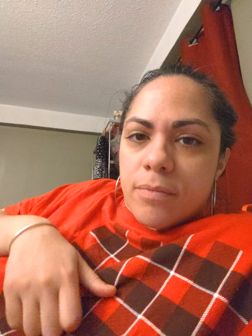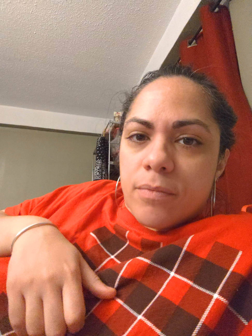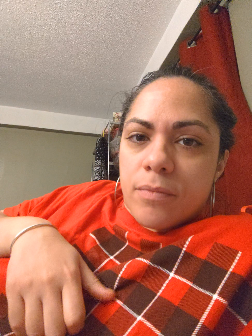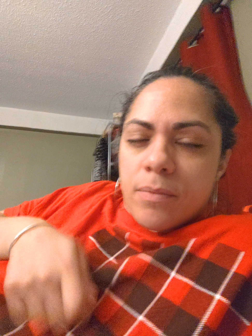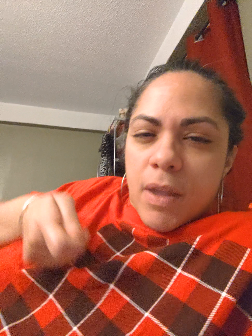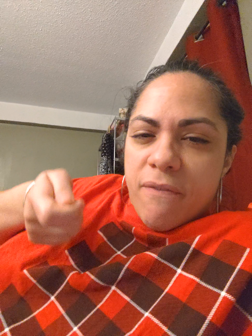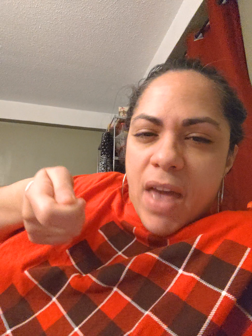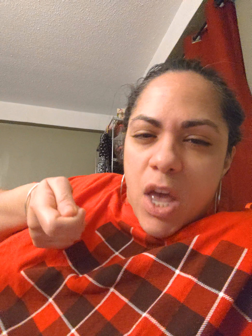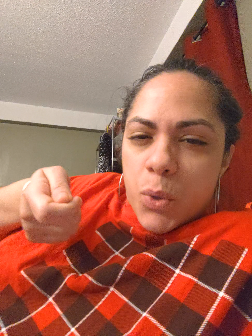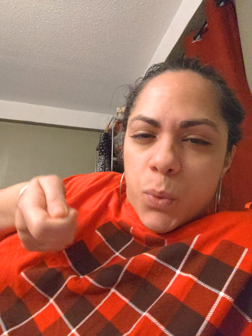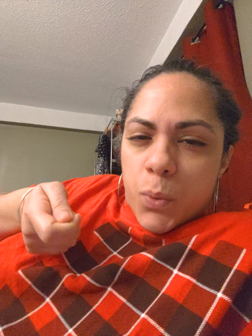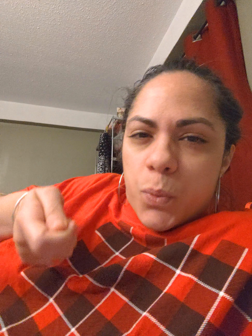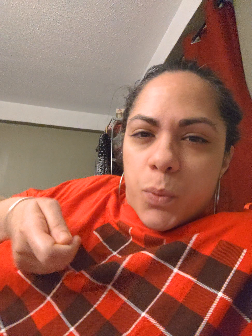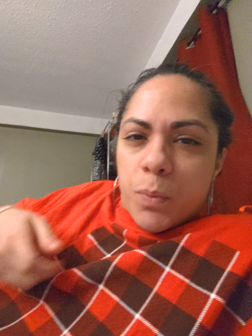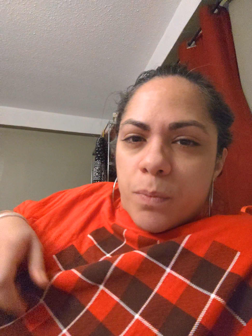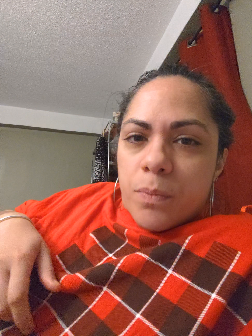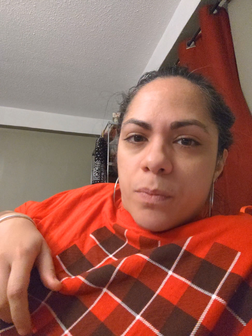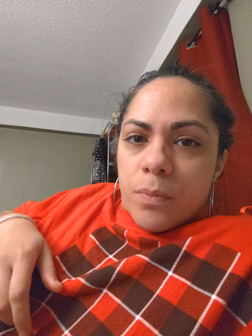vacuum